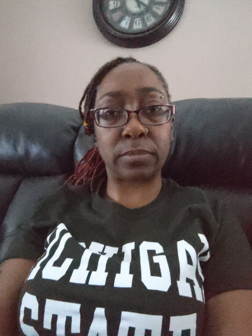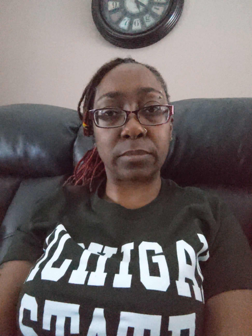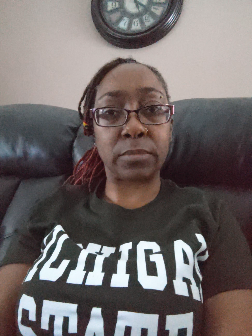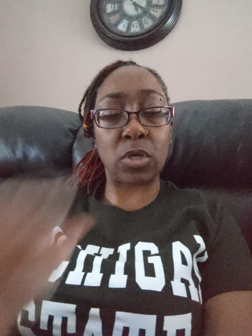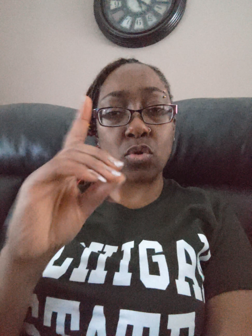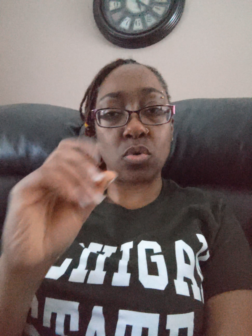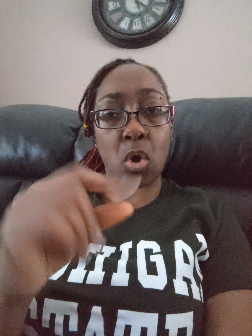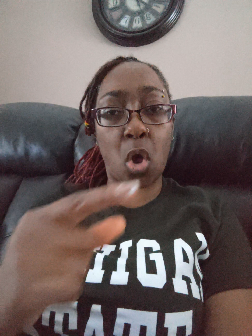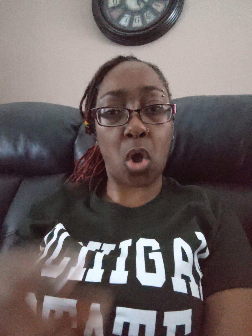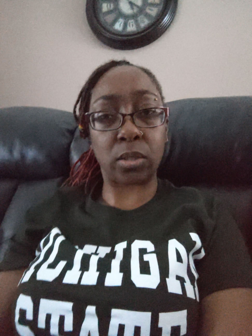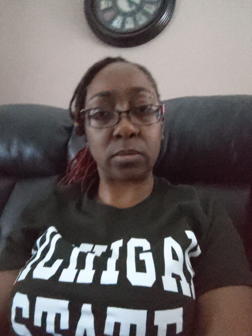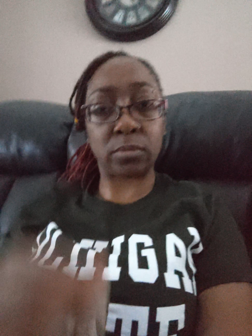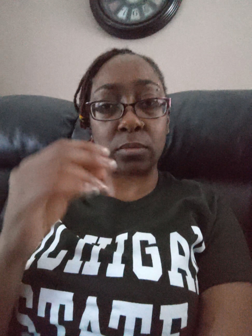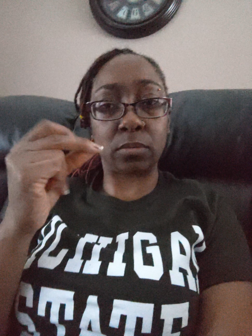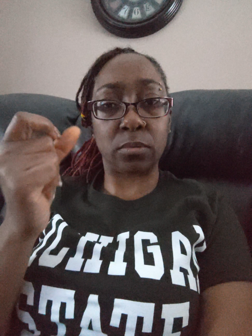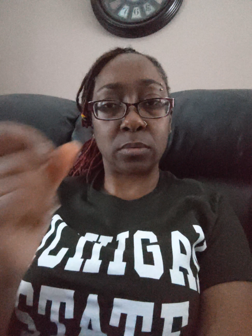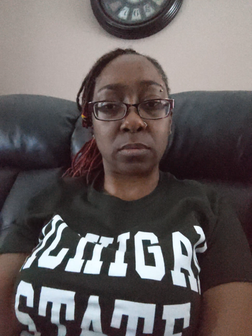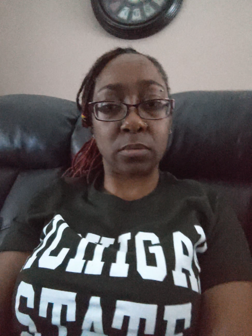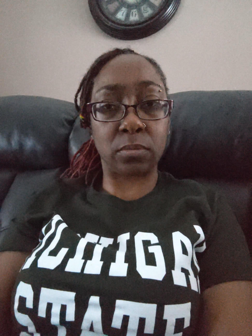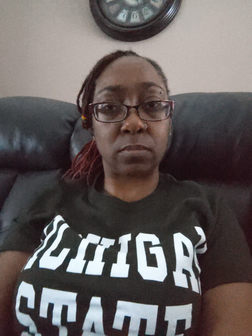dog